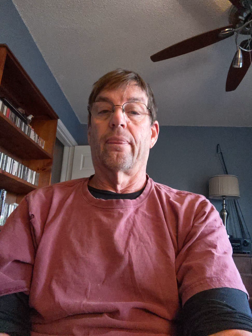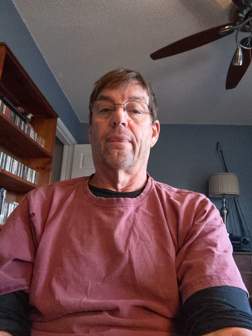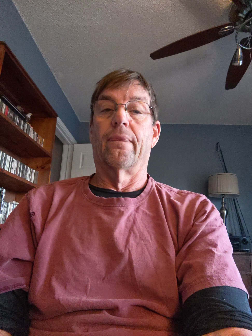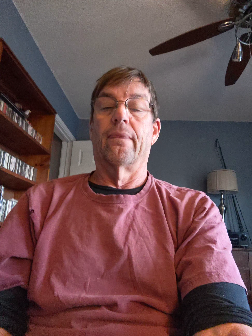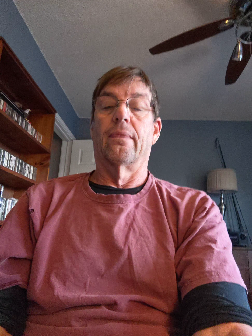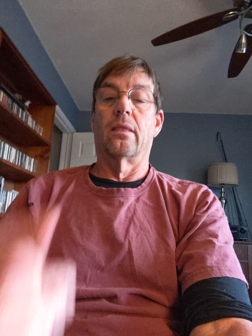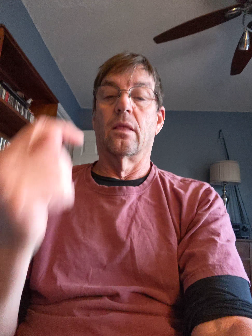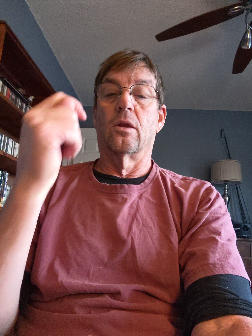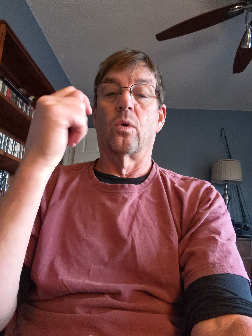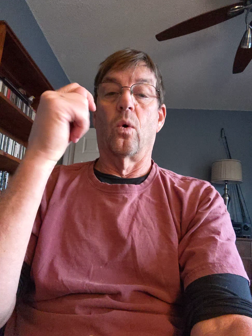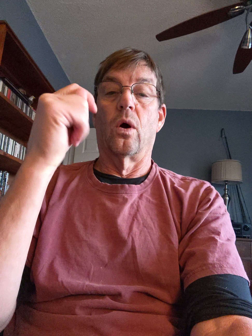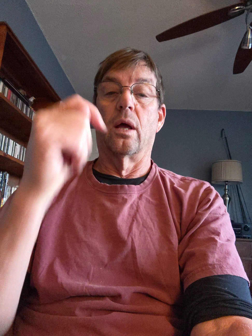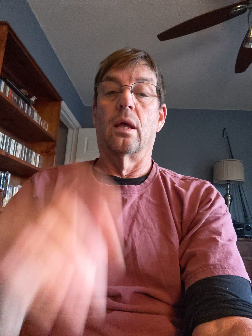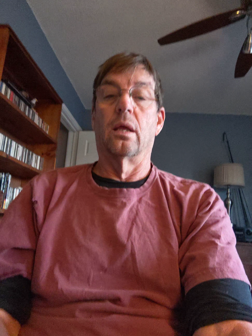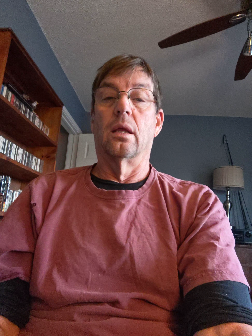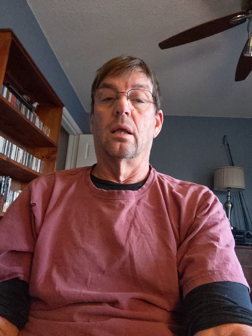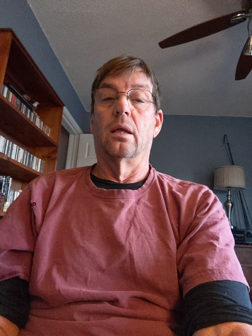toy